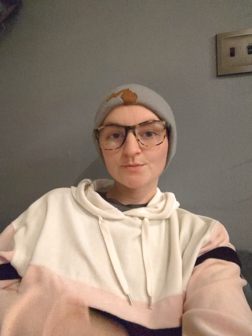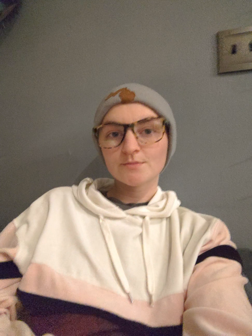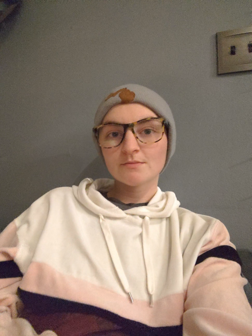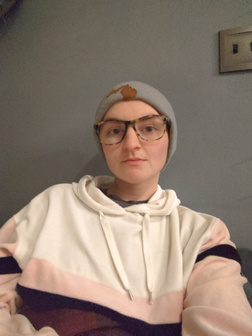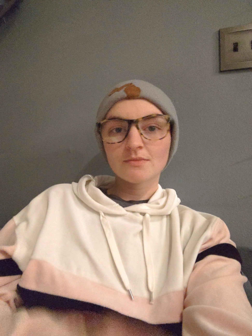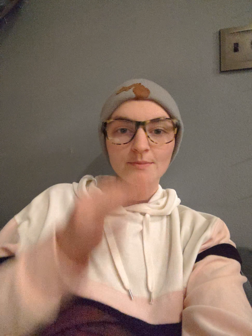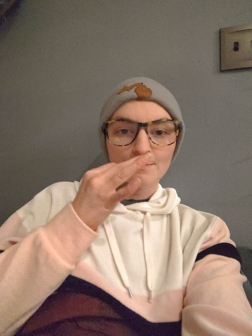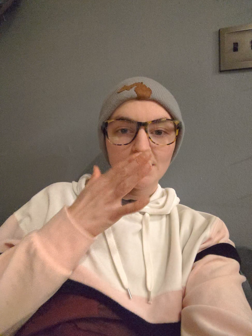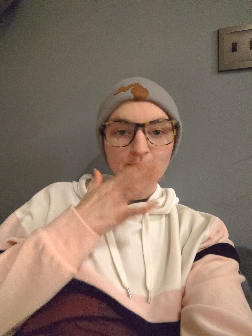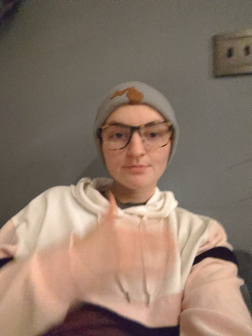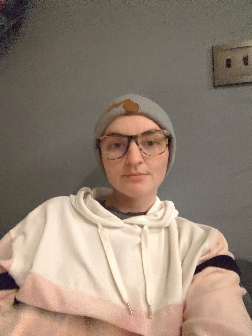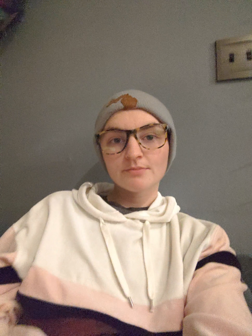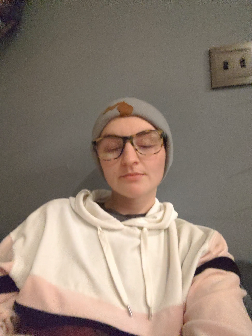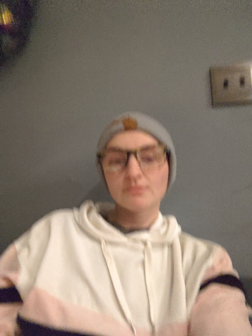bee